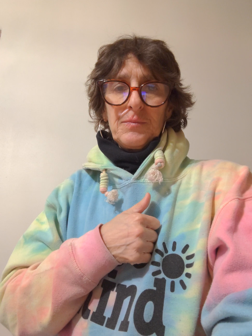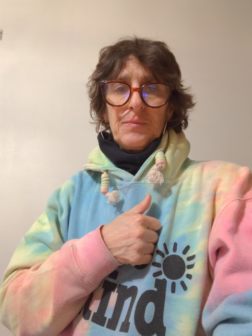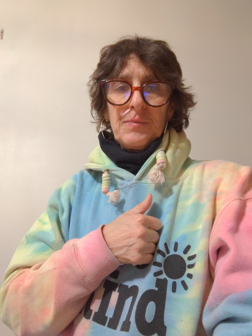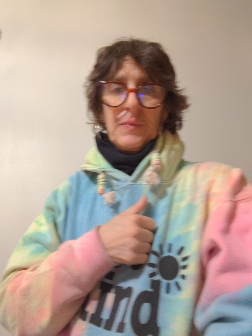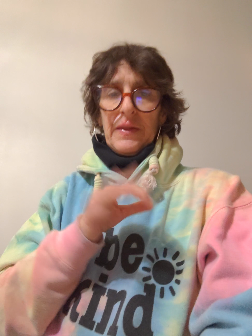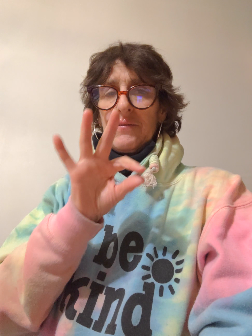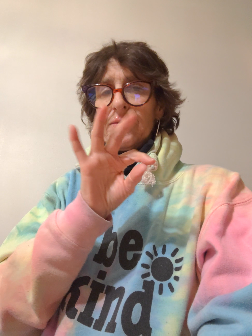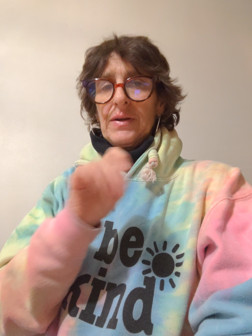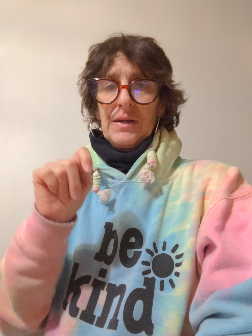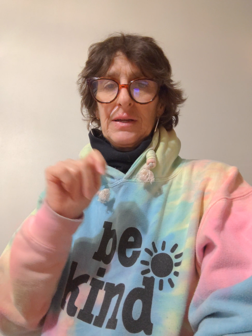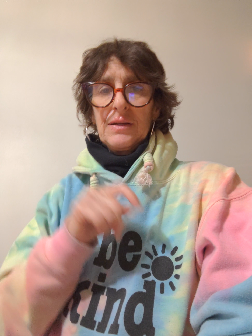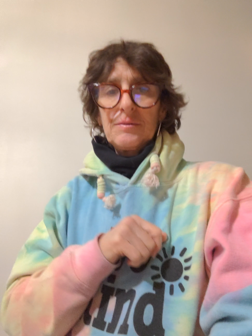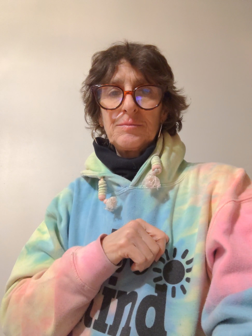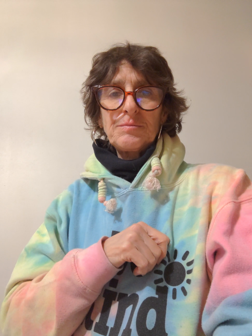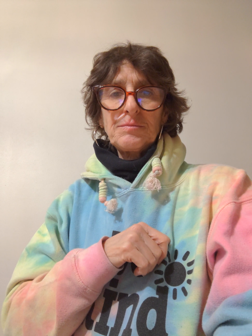feet